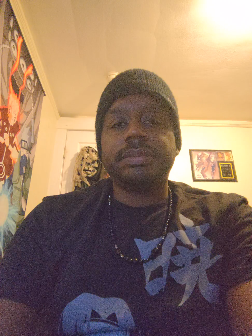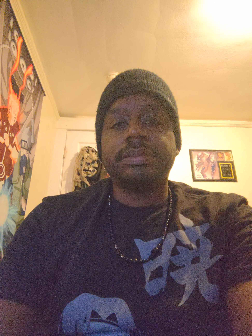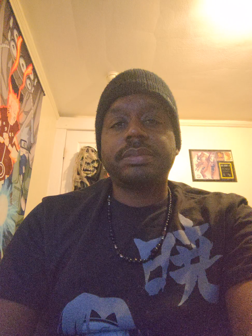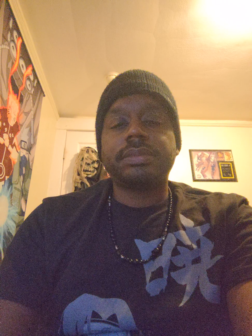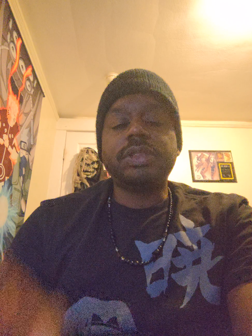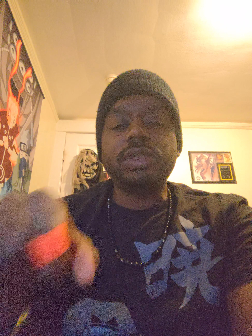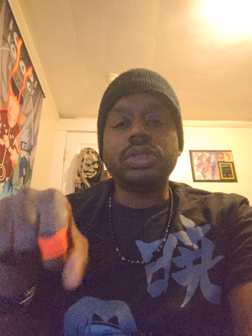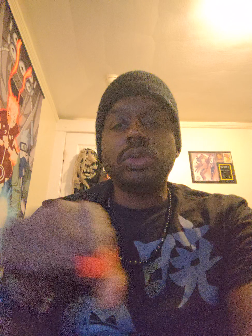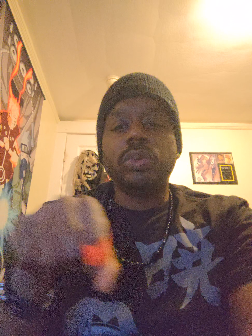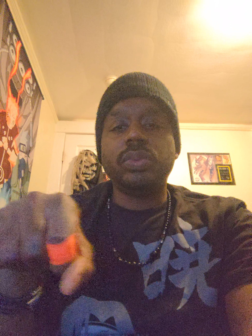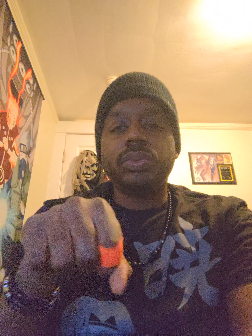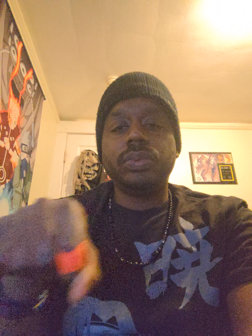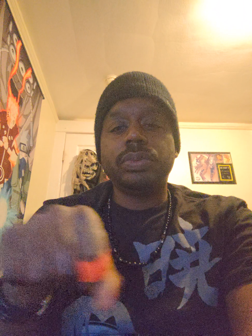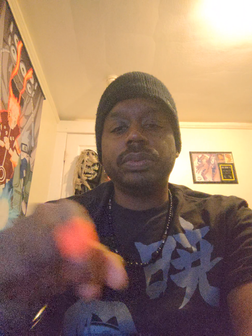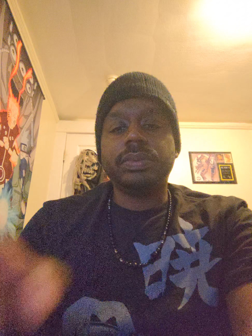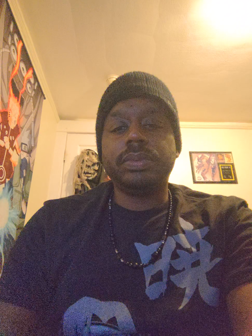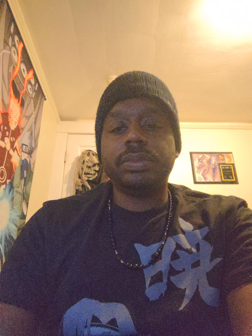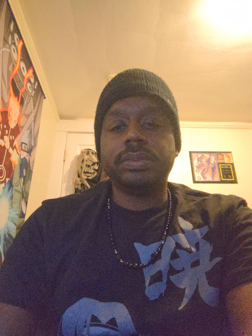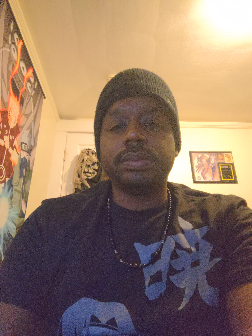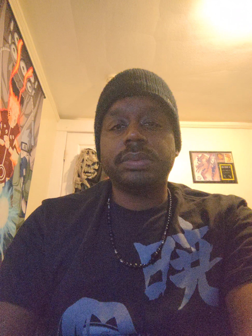shoe